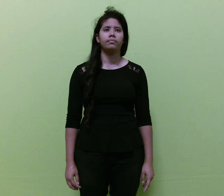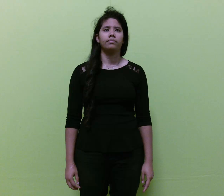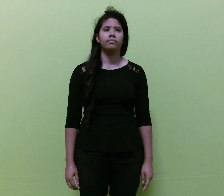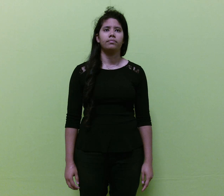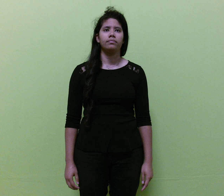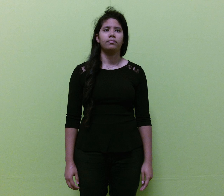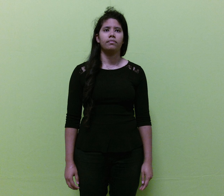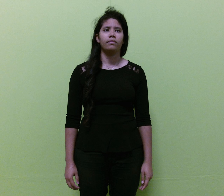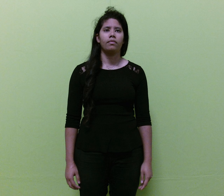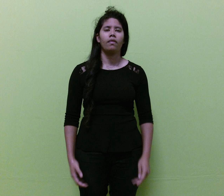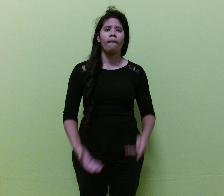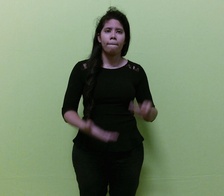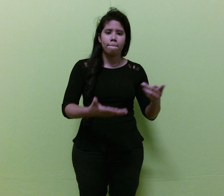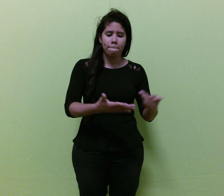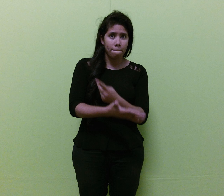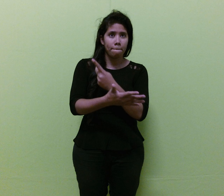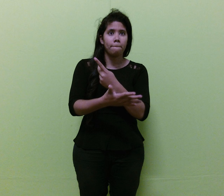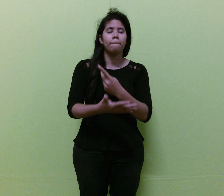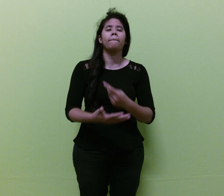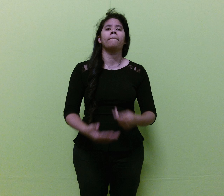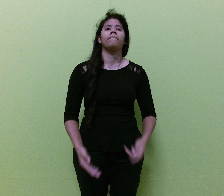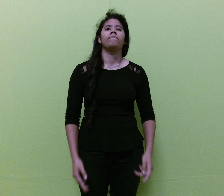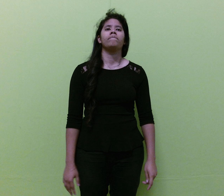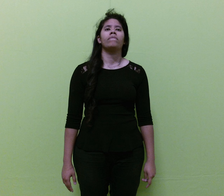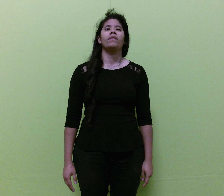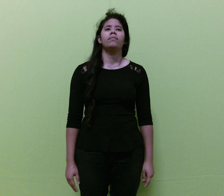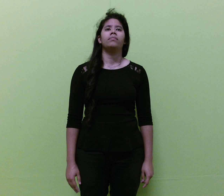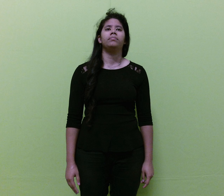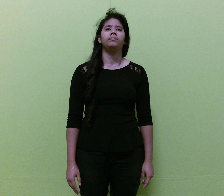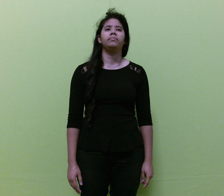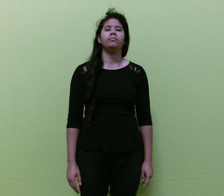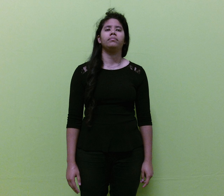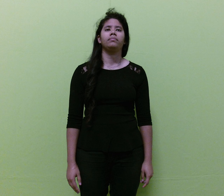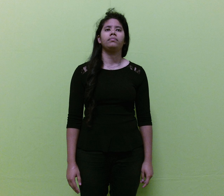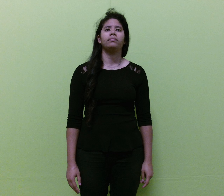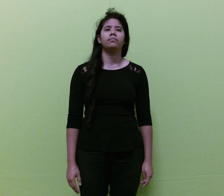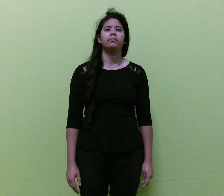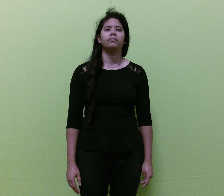acontecer